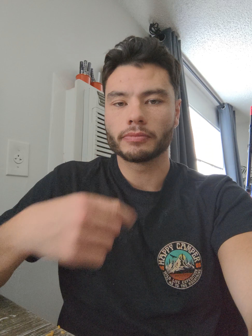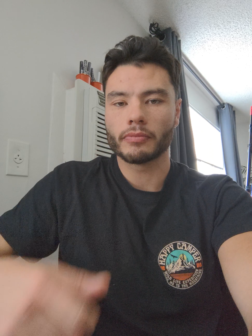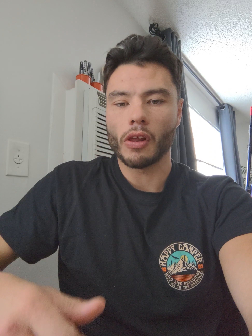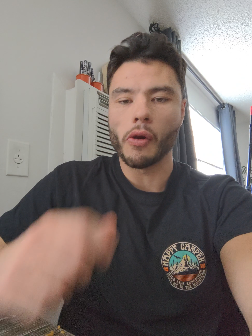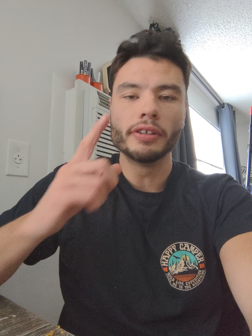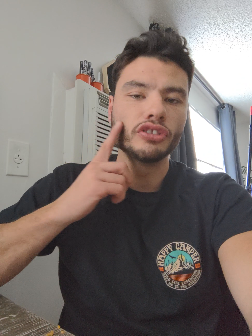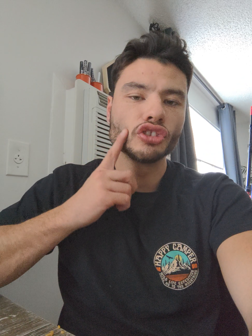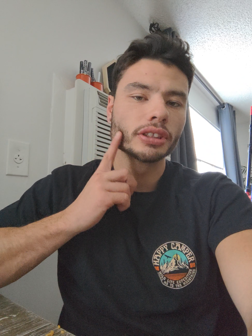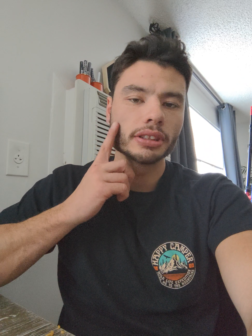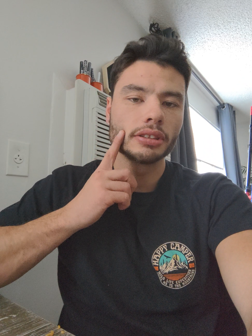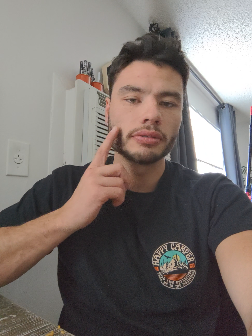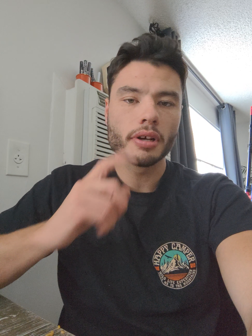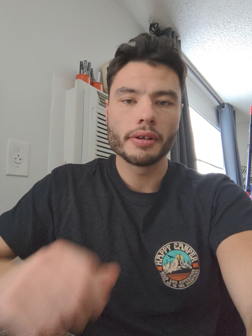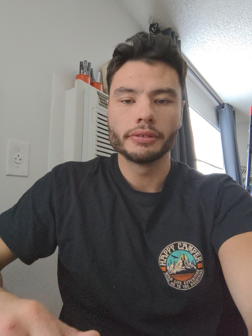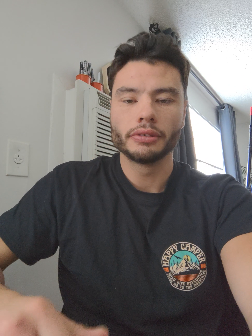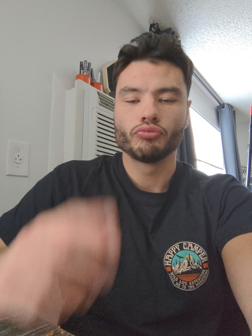cheek